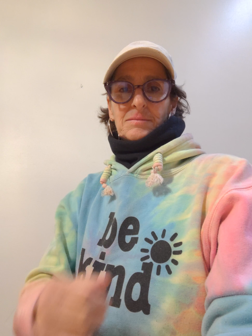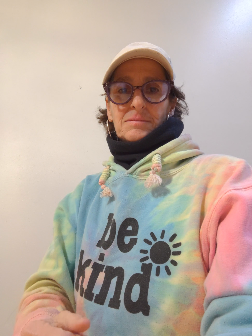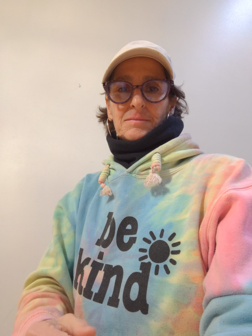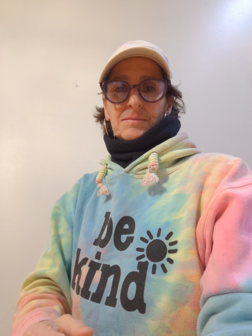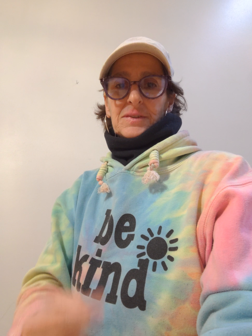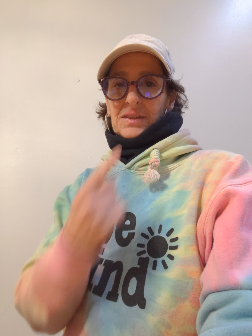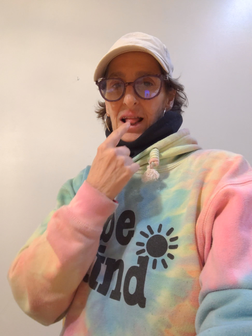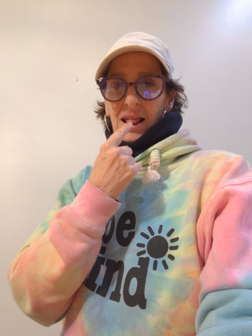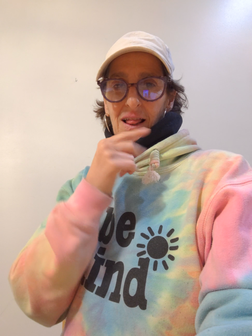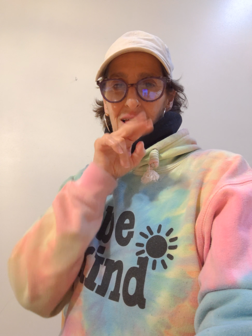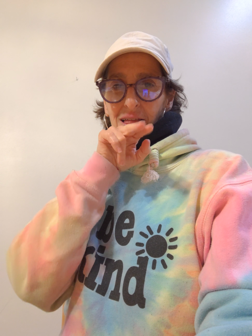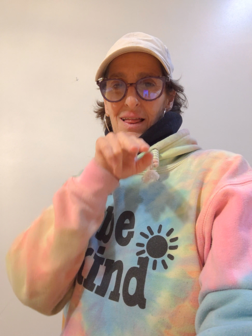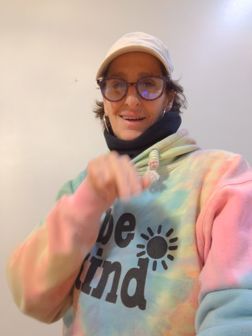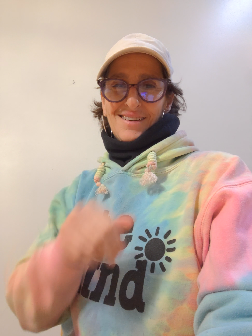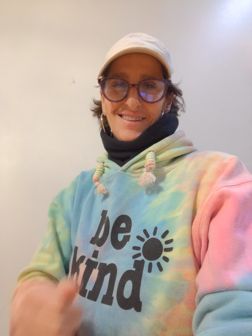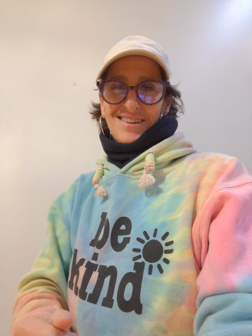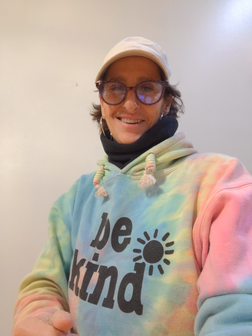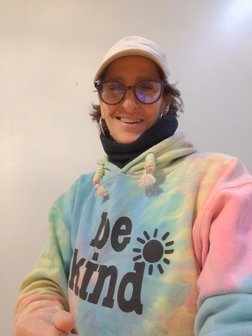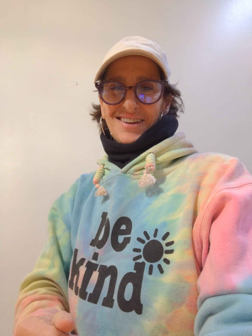tongue